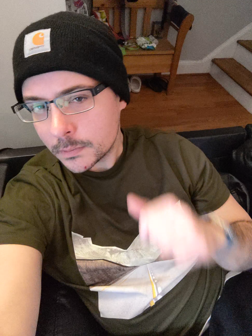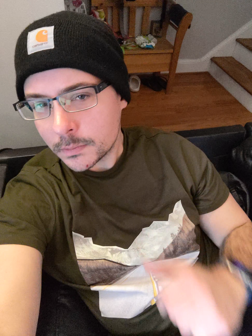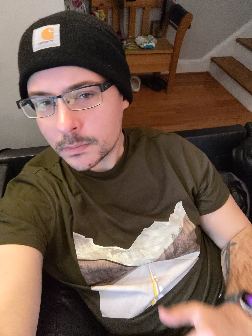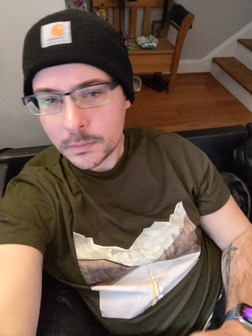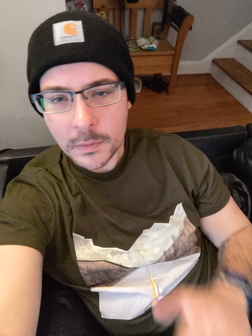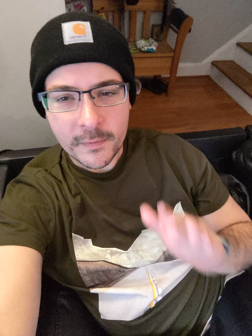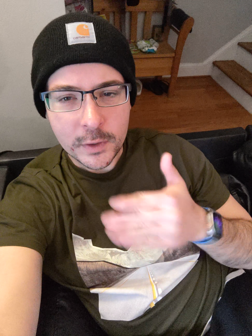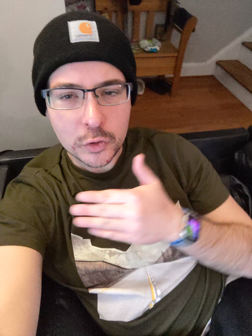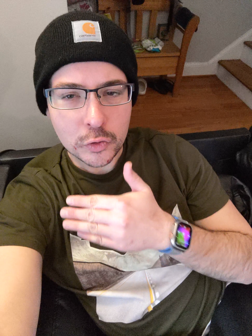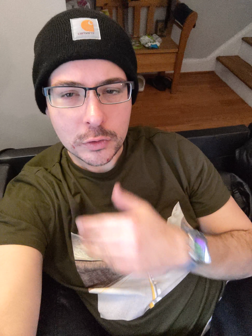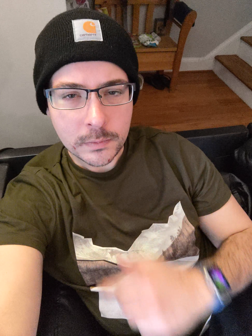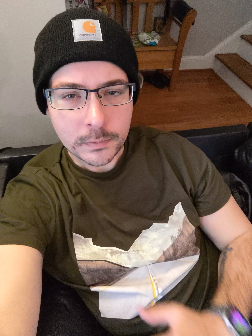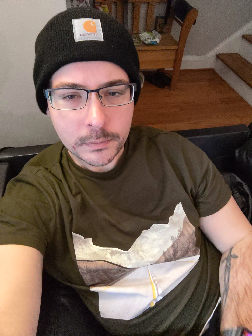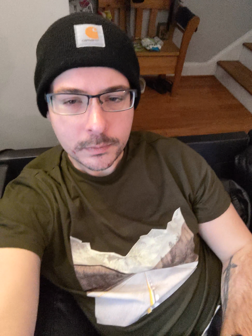fish